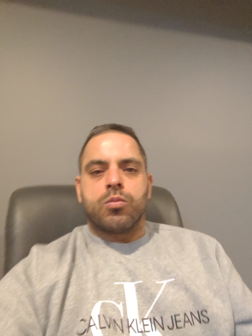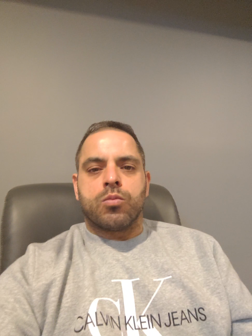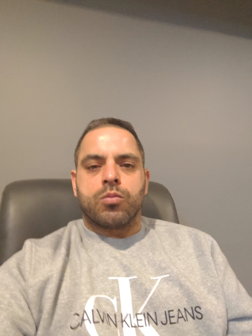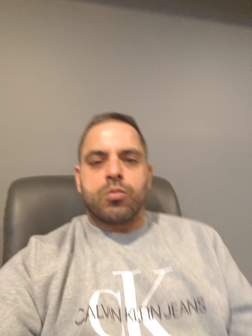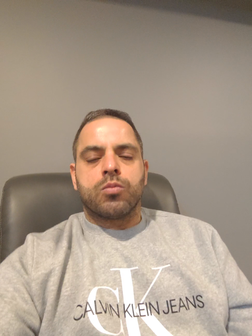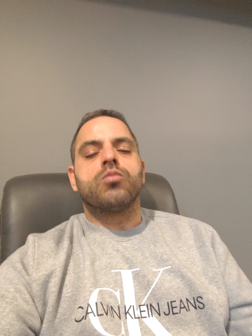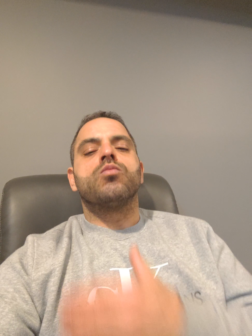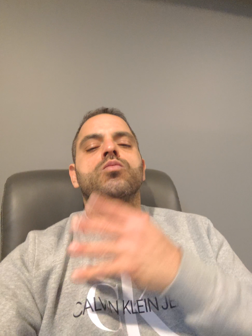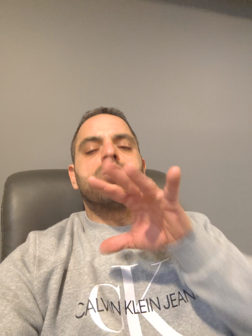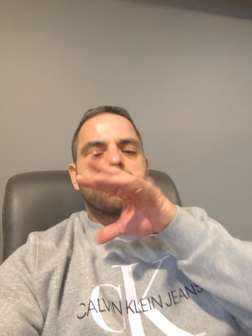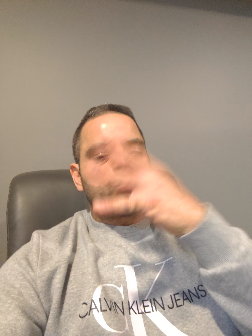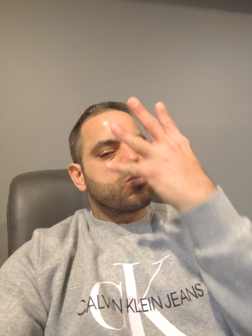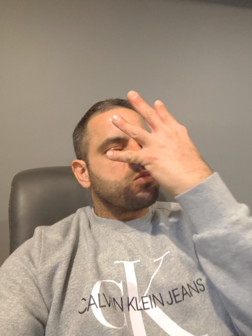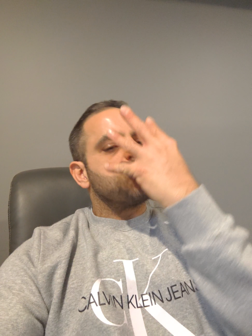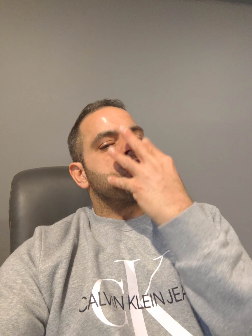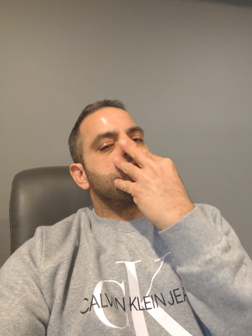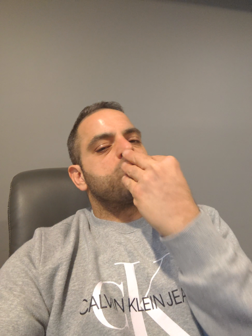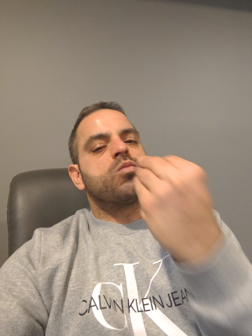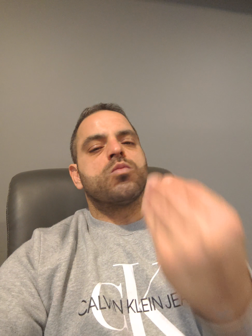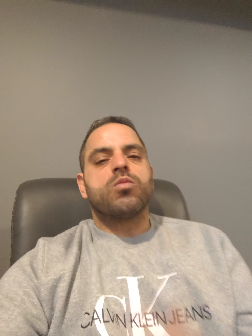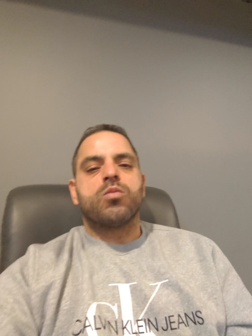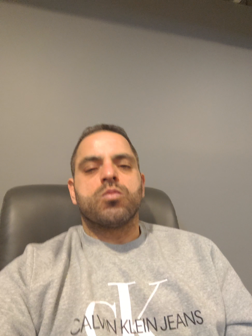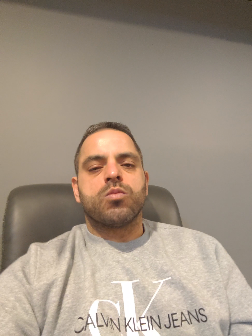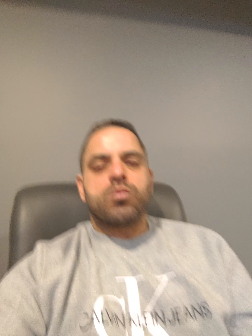wolf